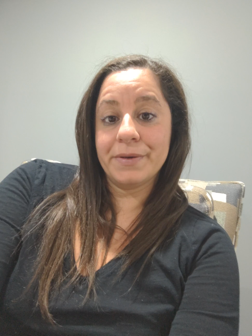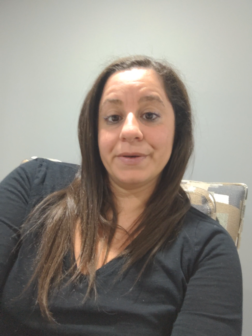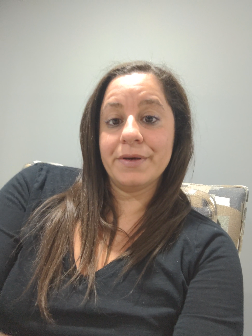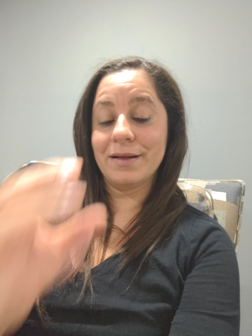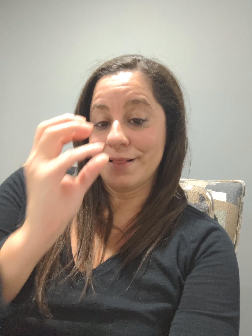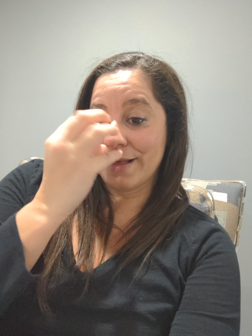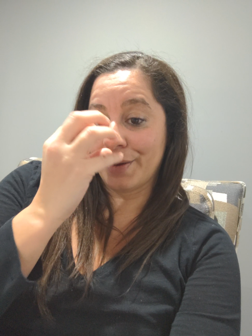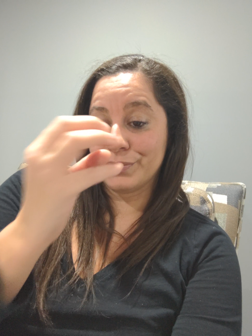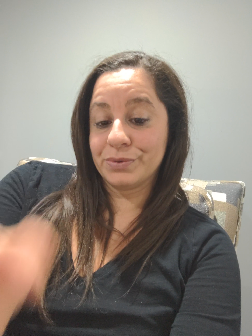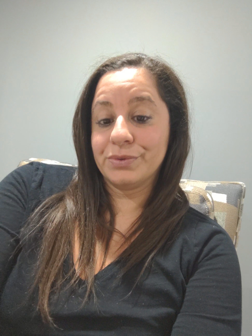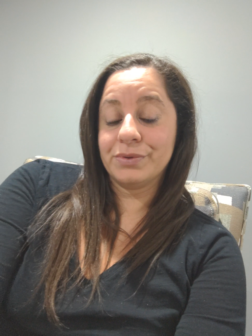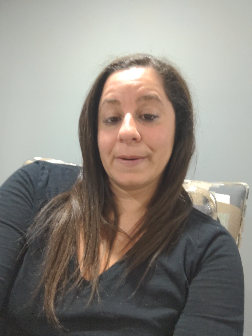clown